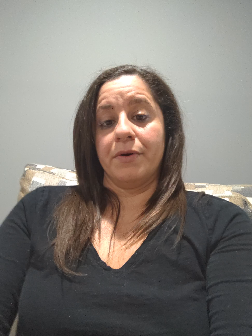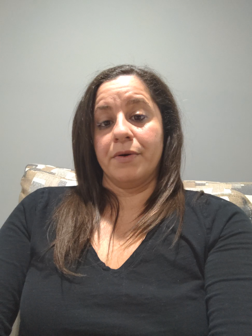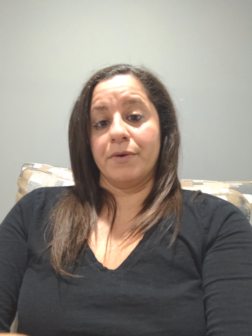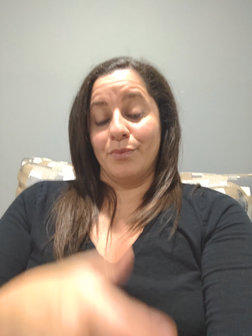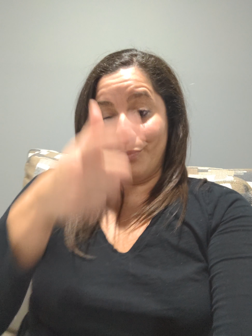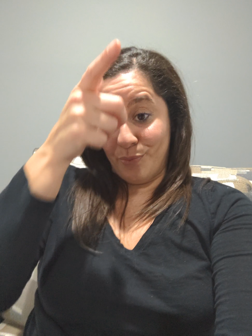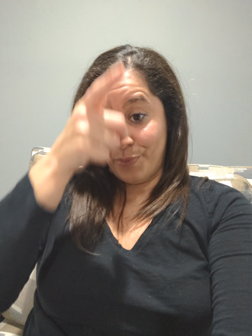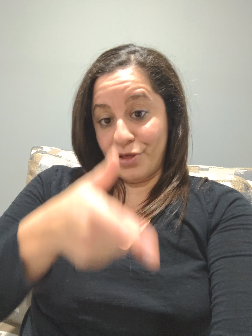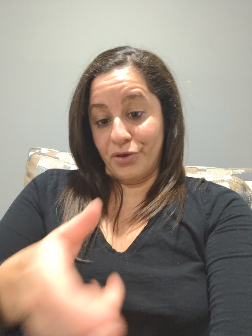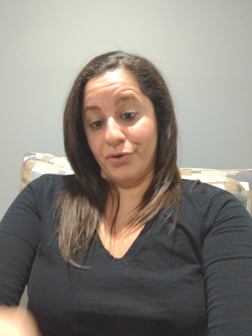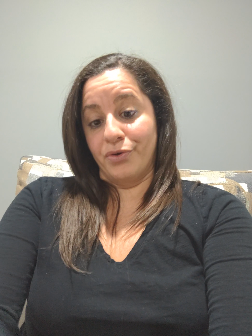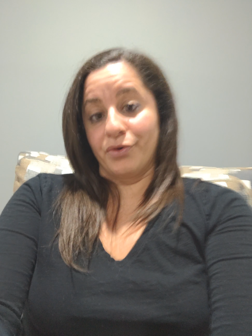brother